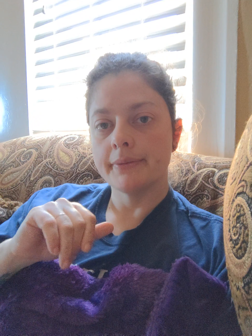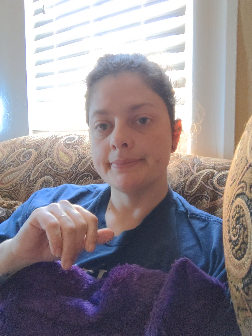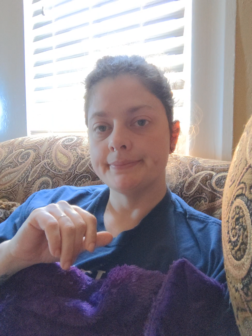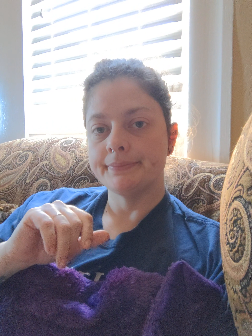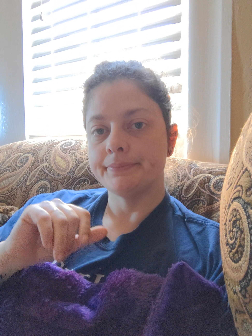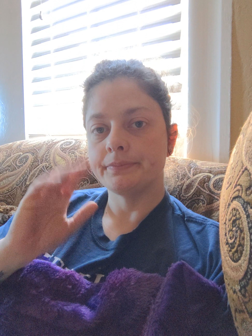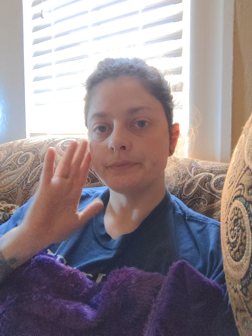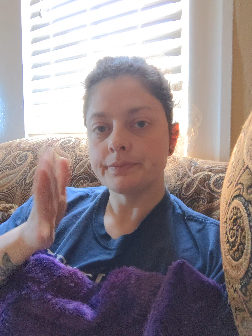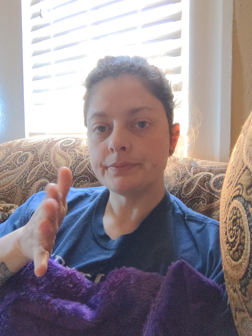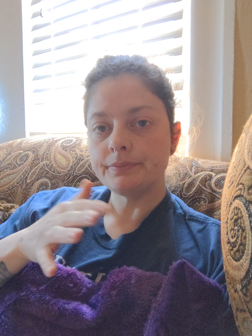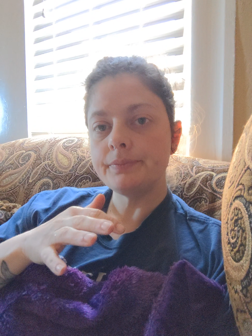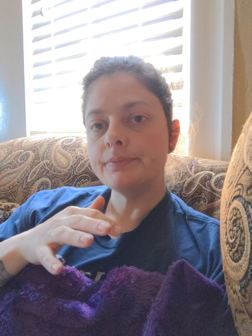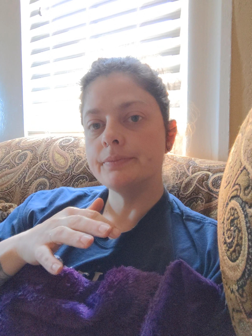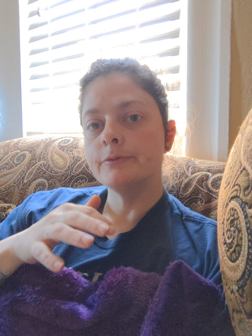will